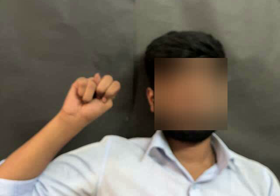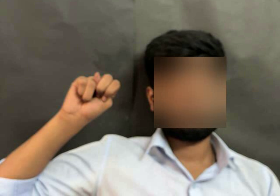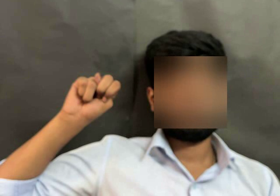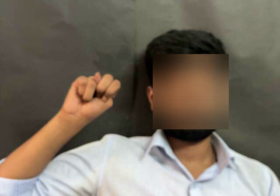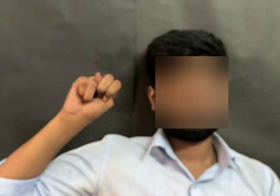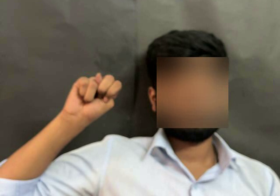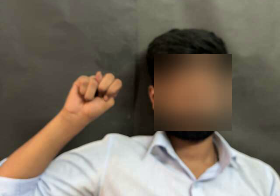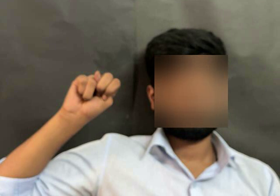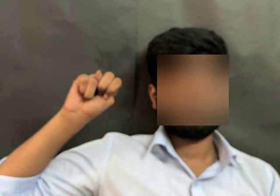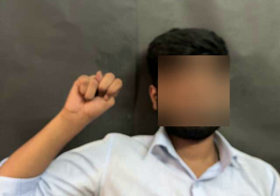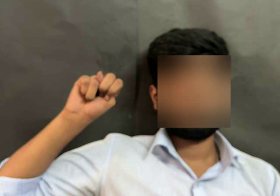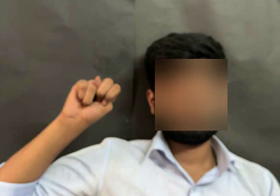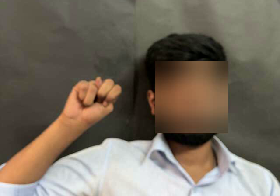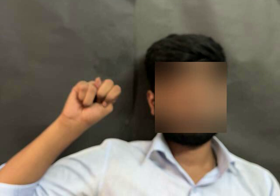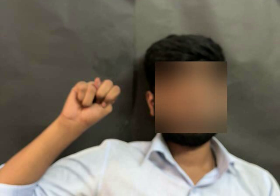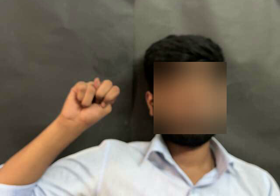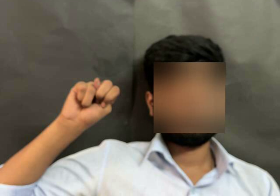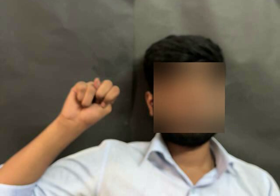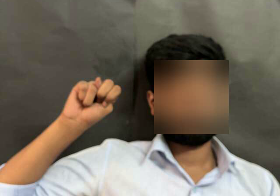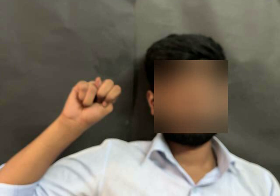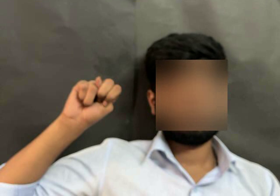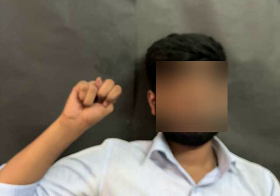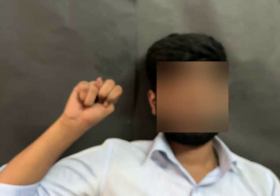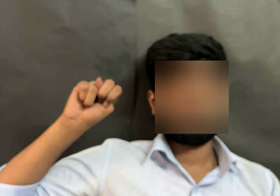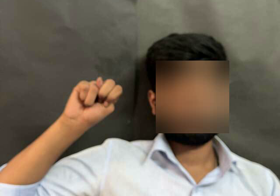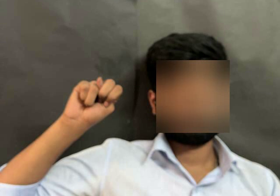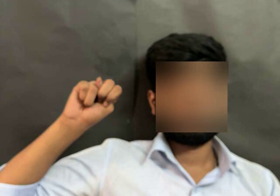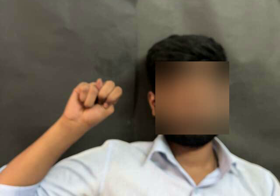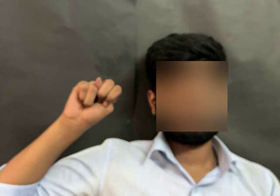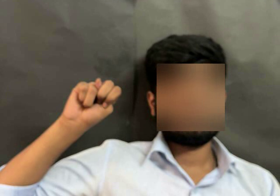N